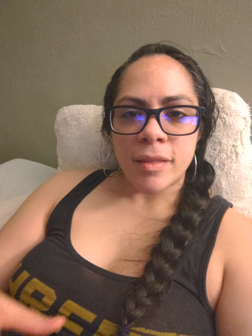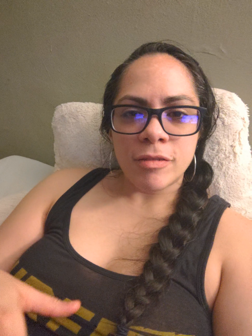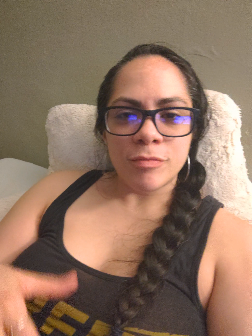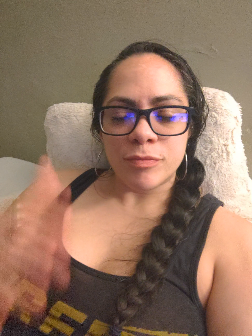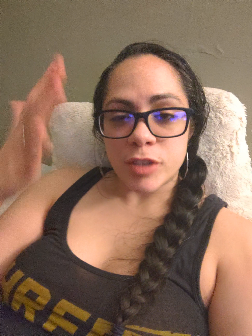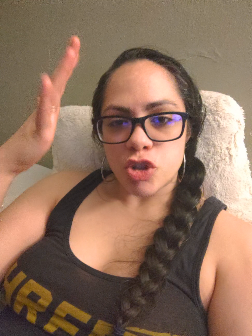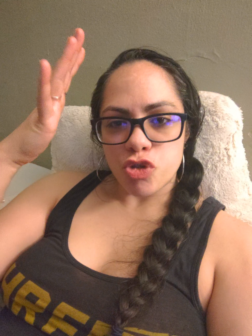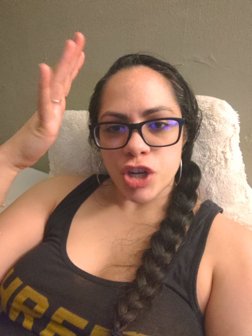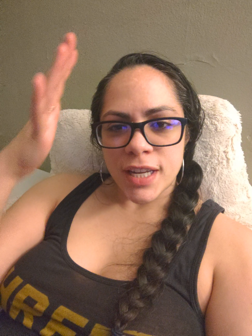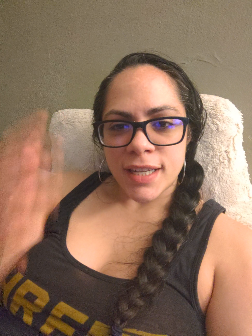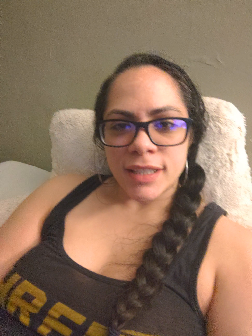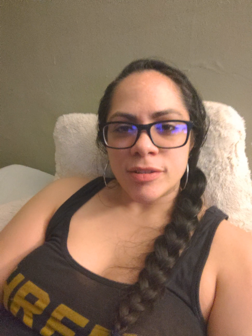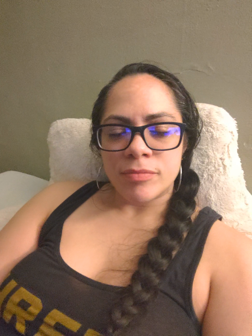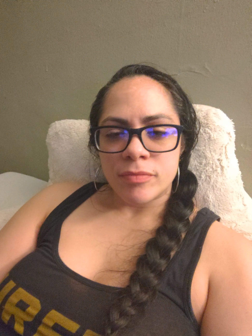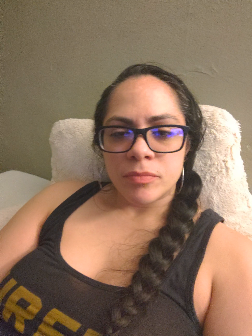tree